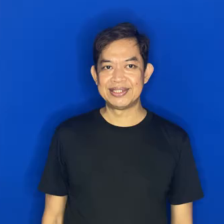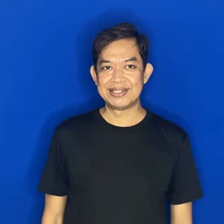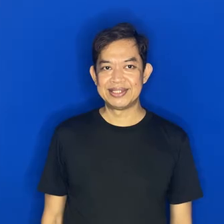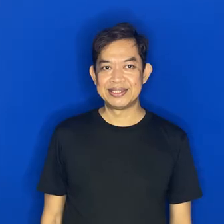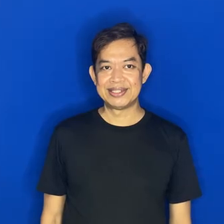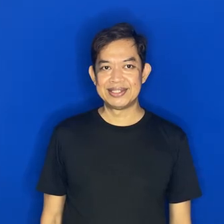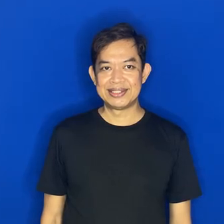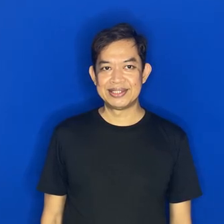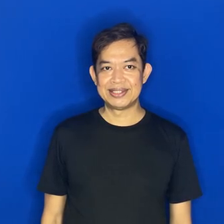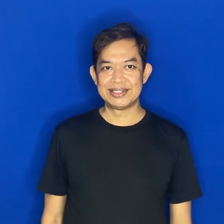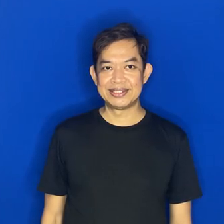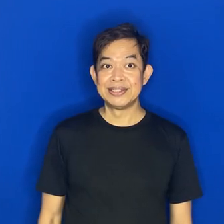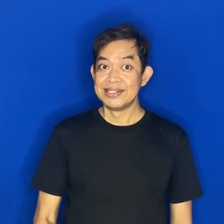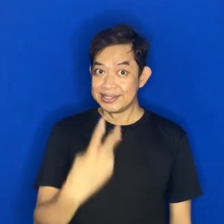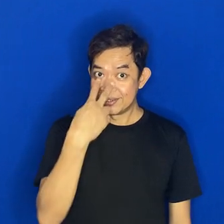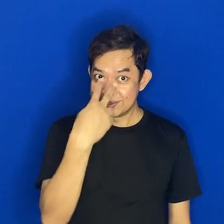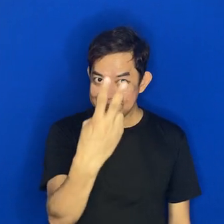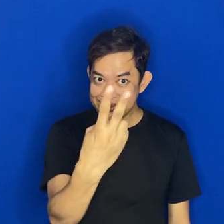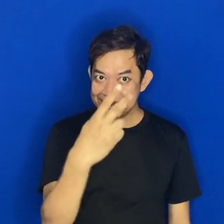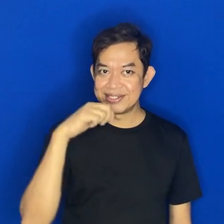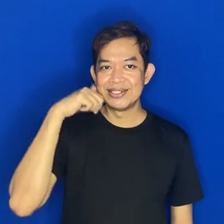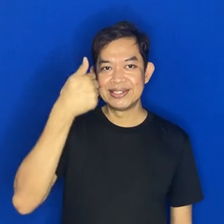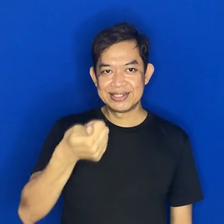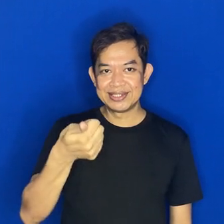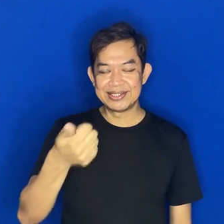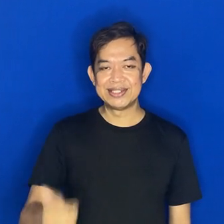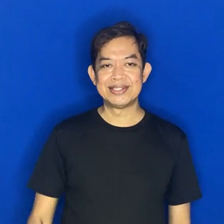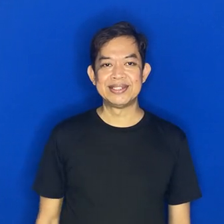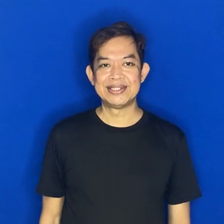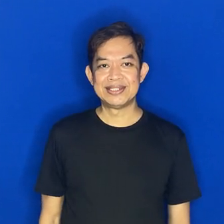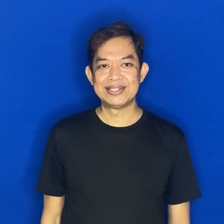see you tomorrow